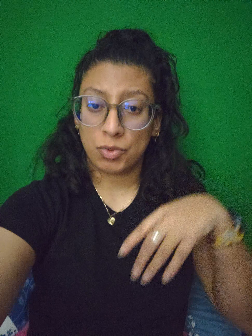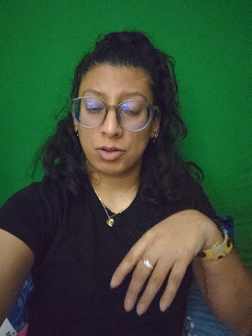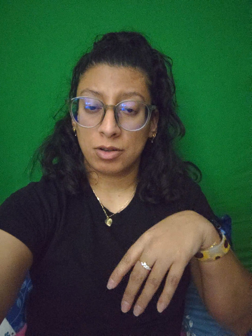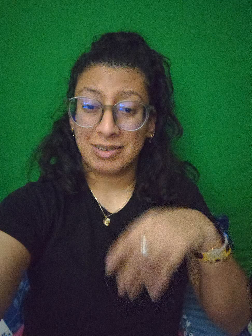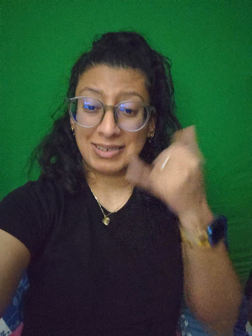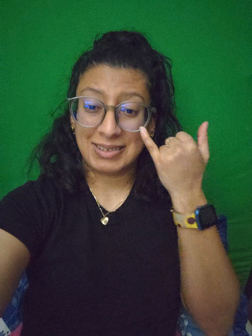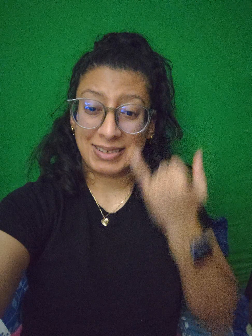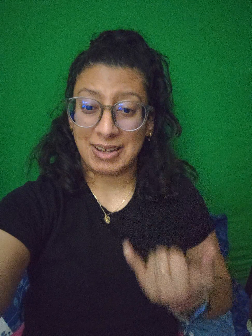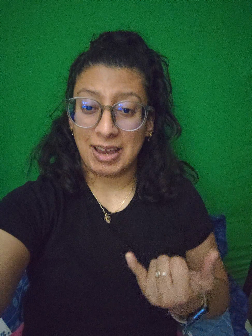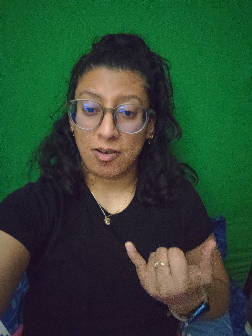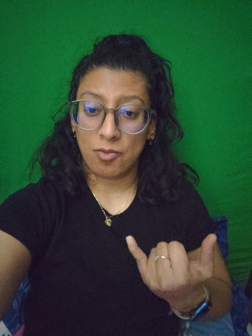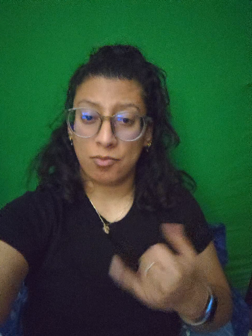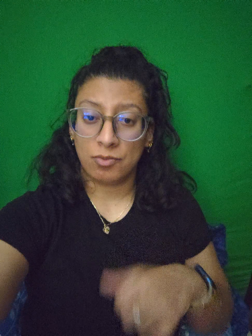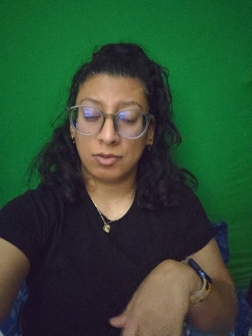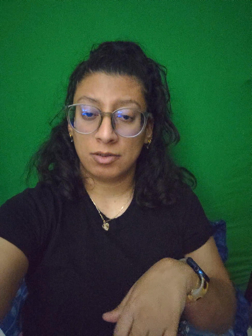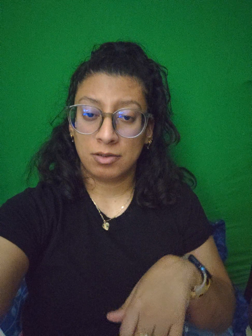now